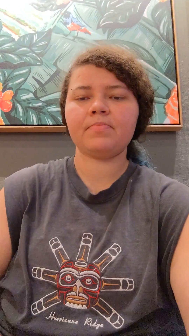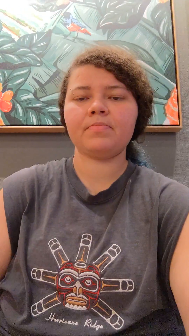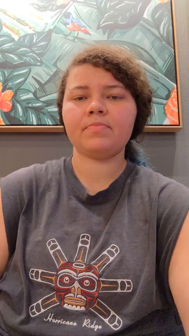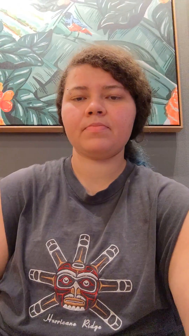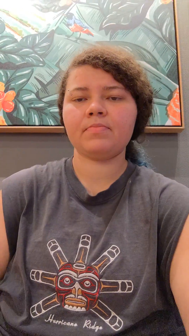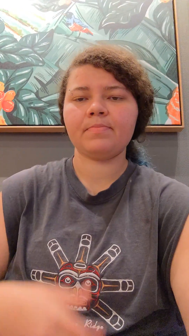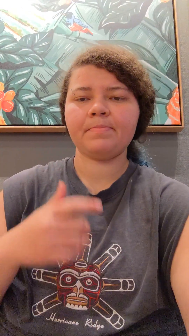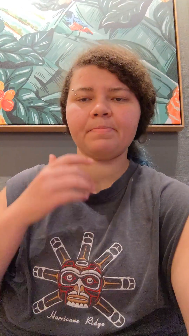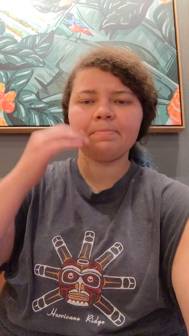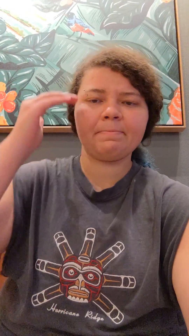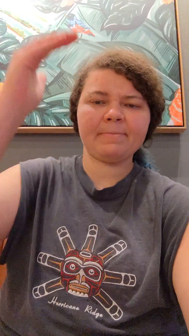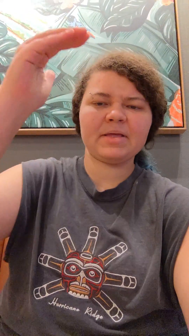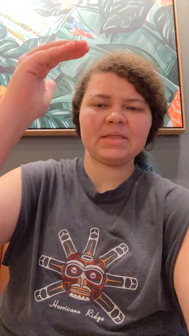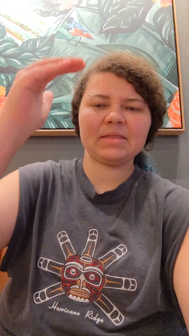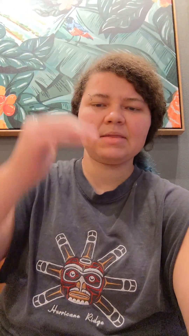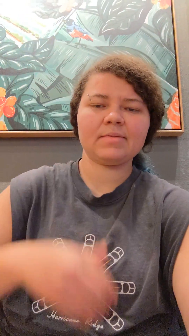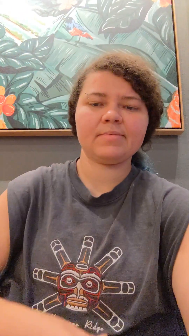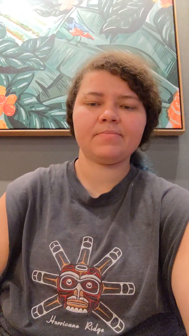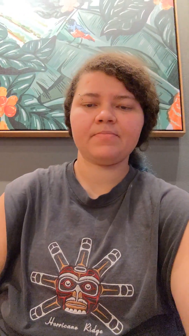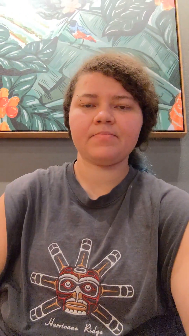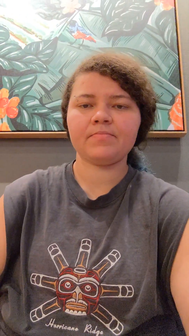big